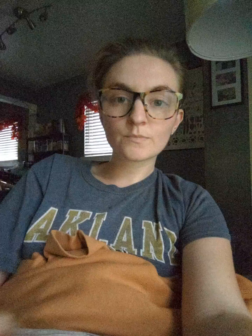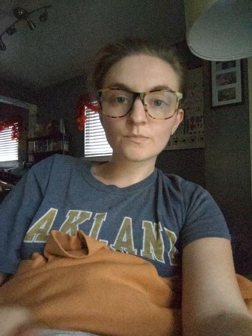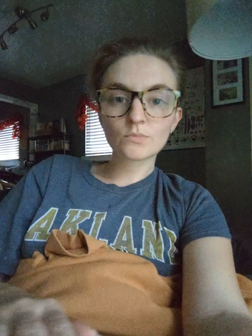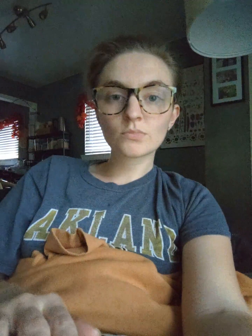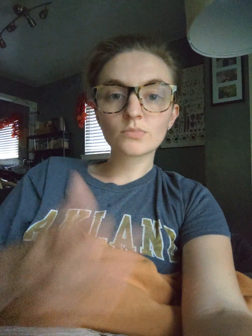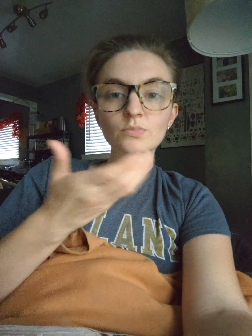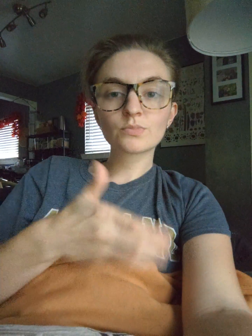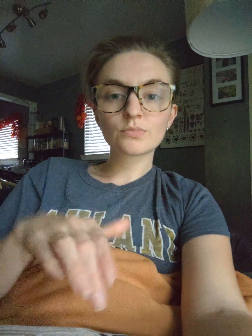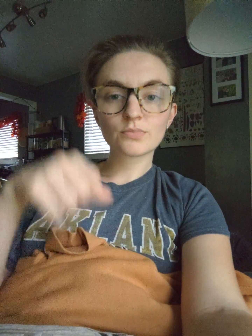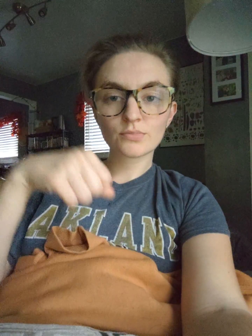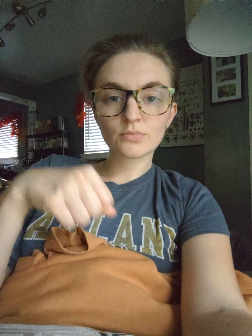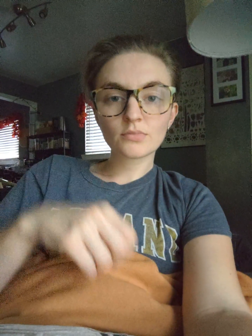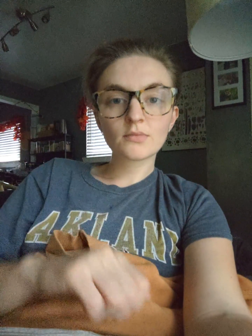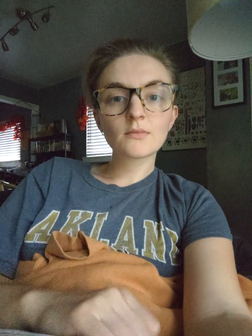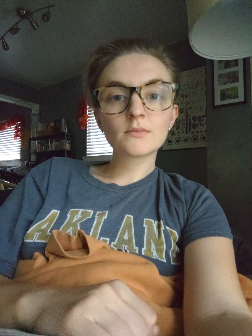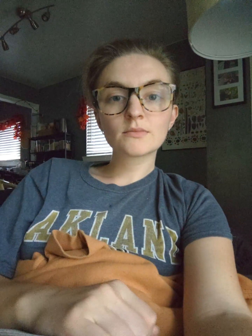basket